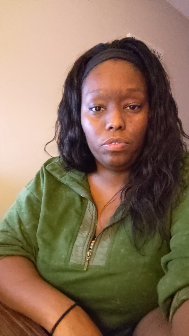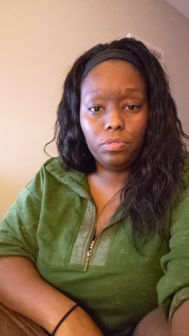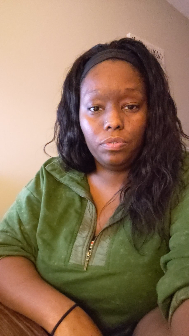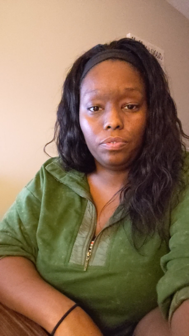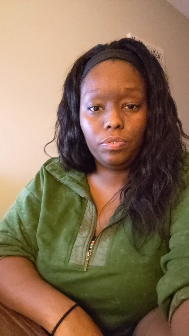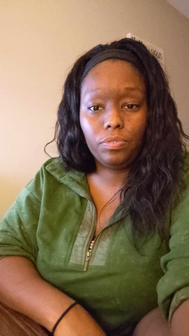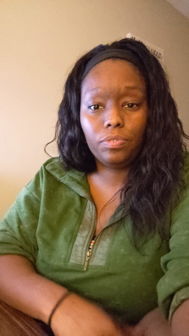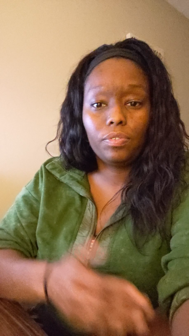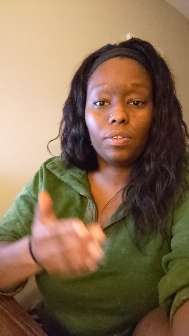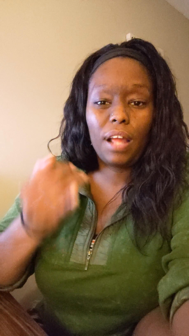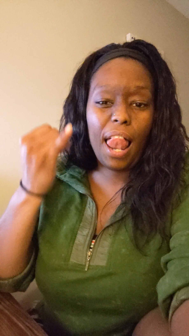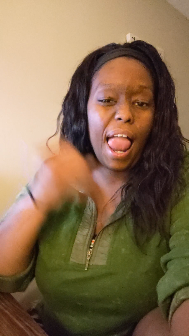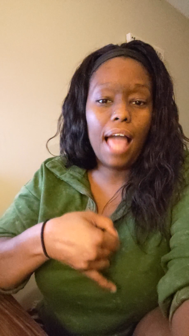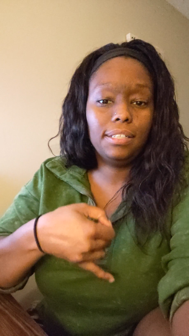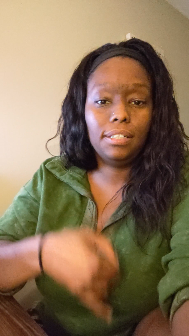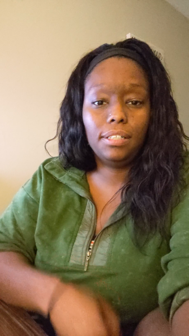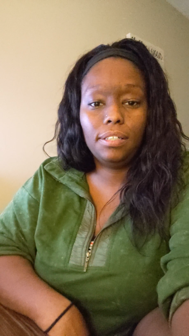last